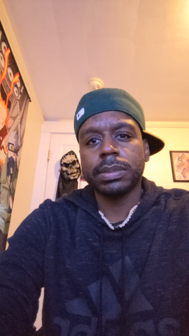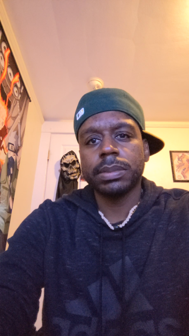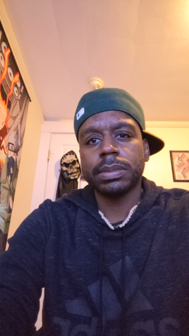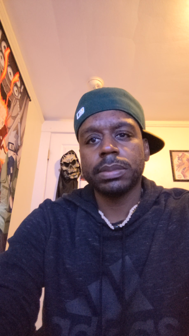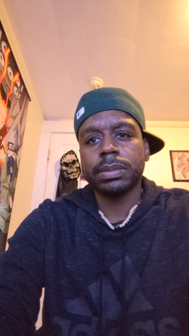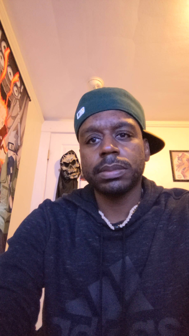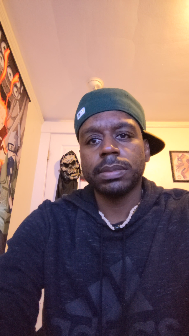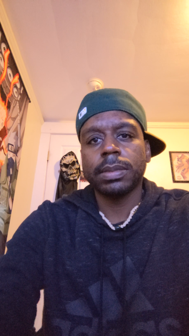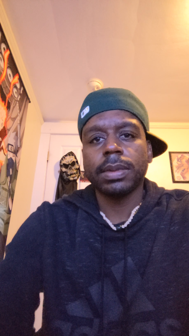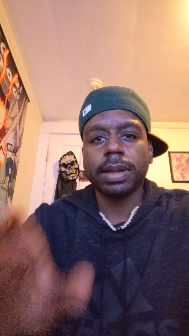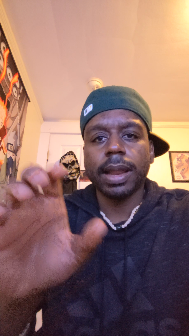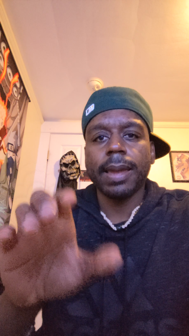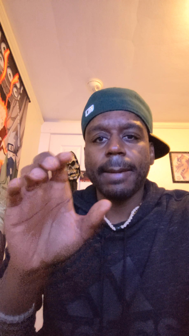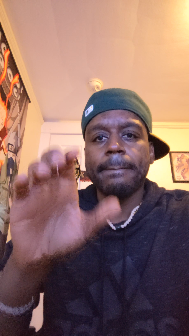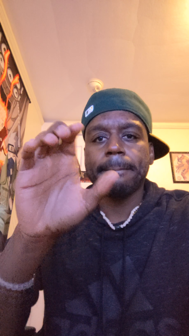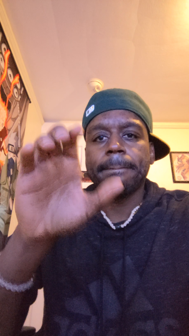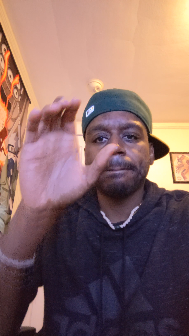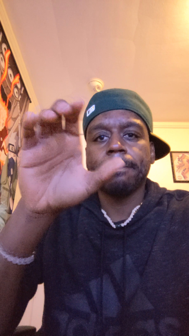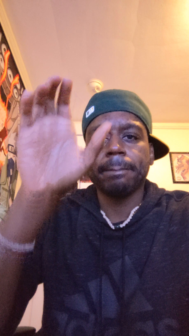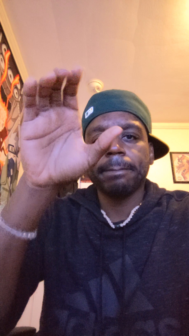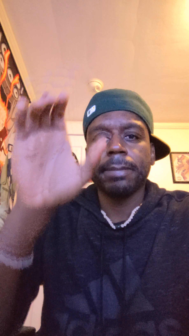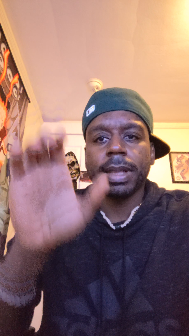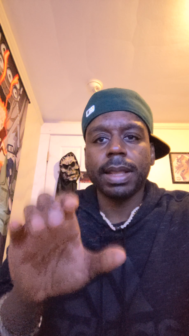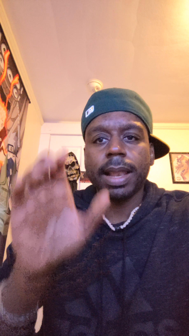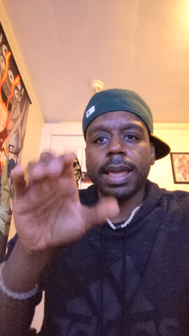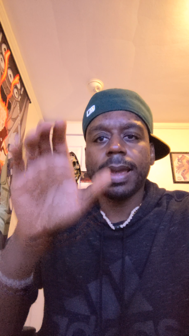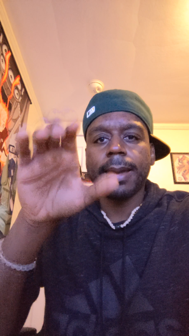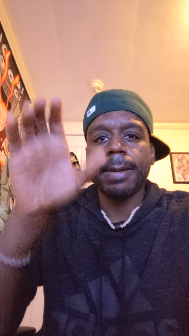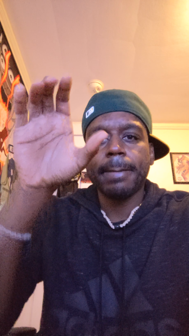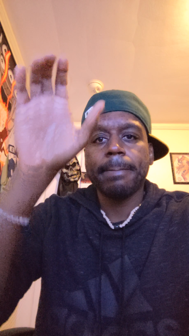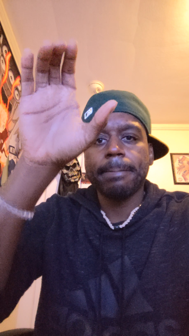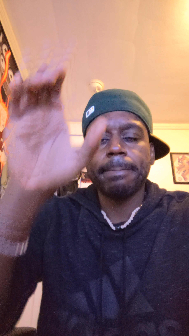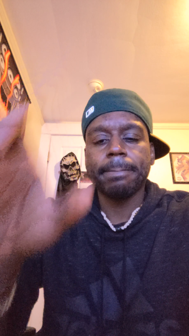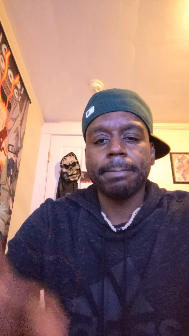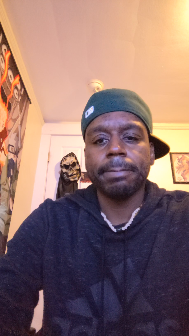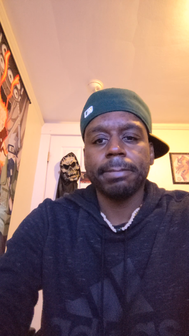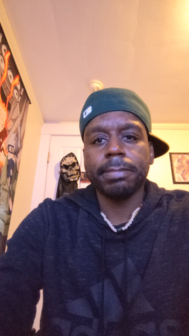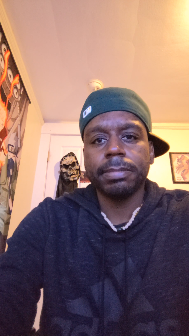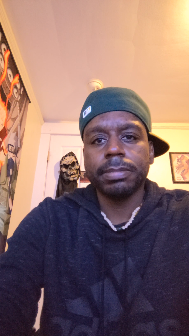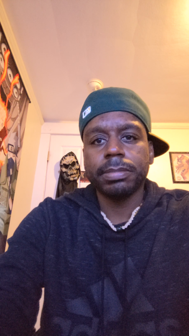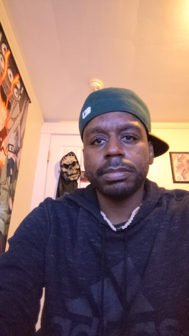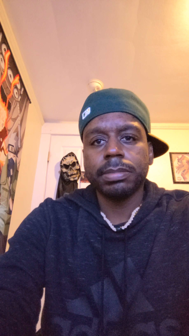climb